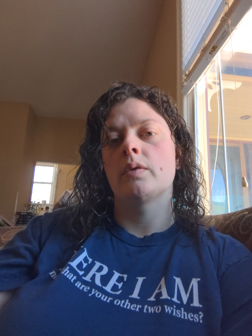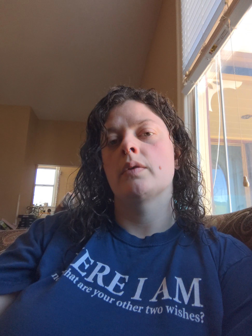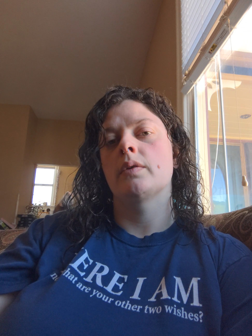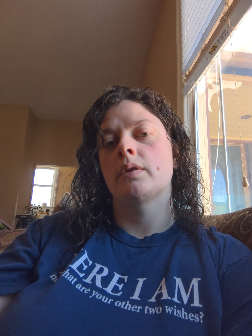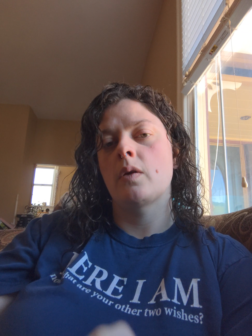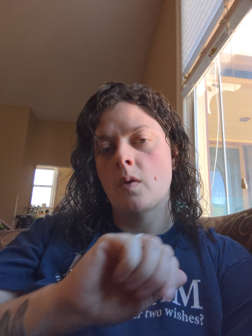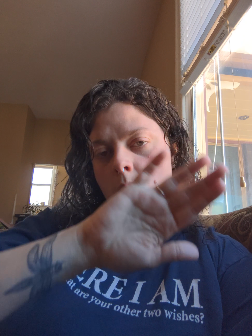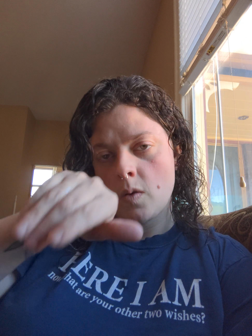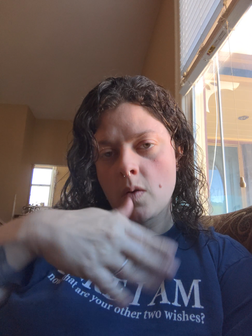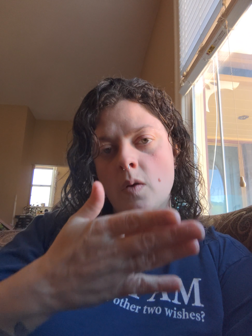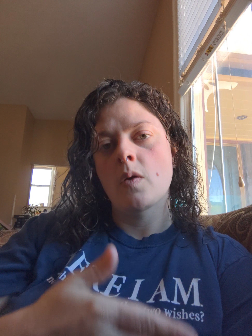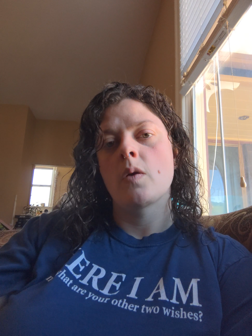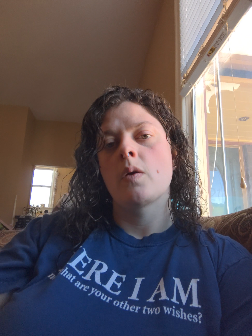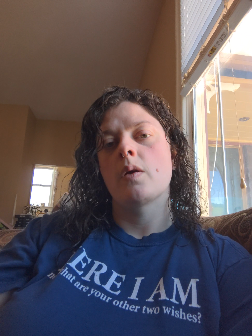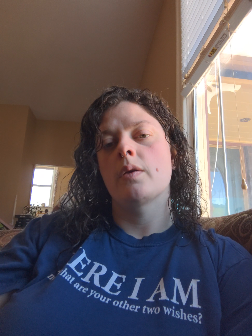all